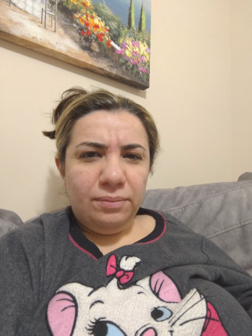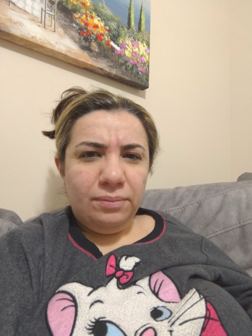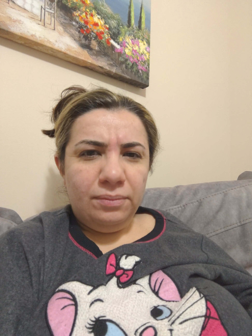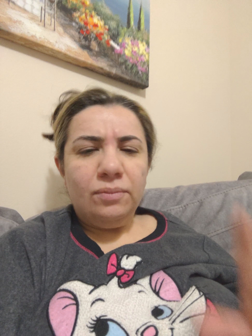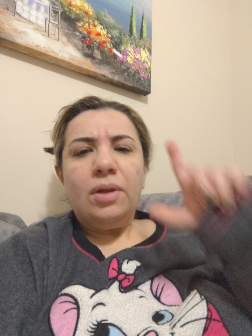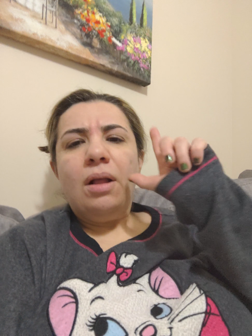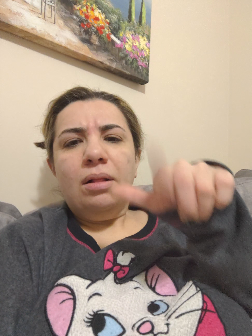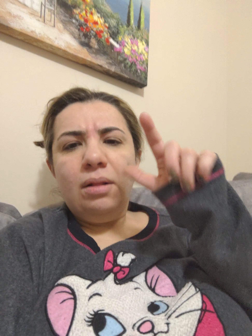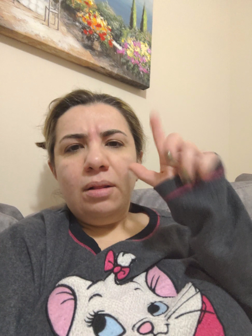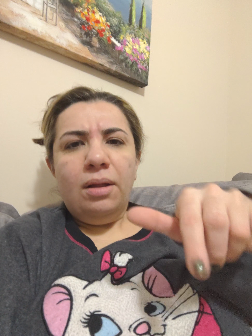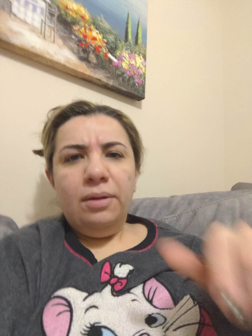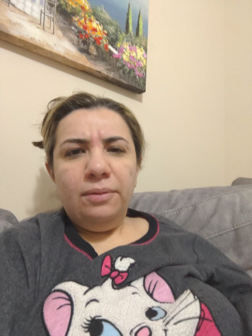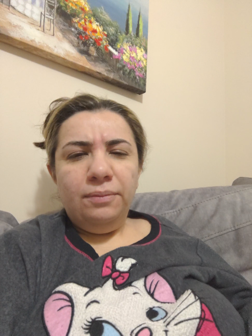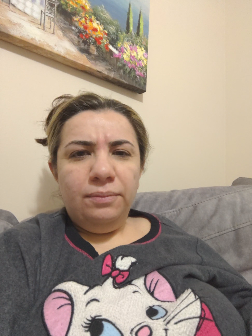later